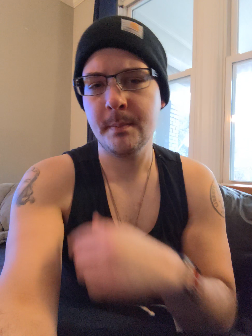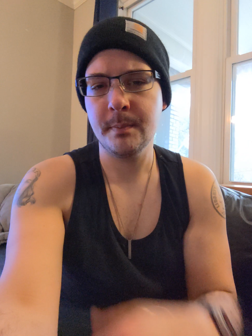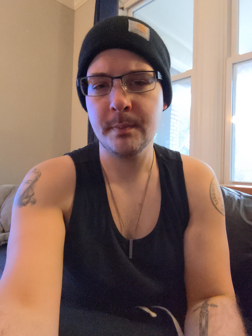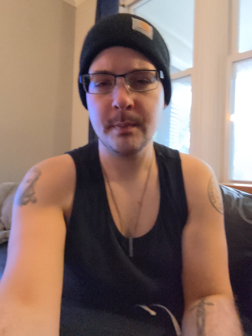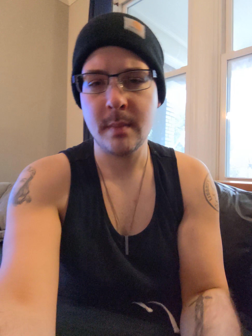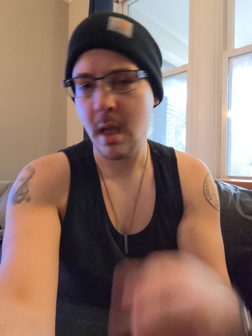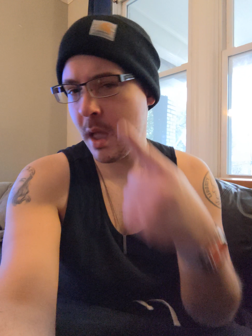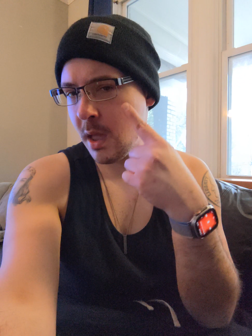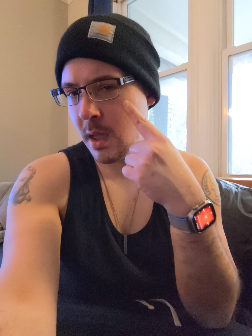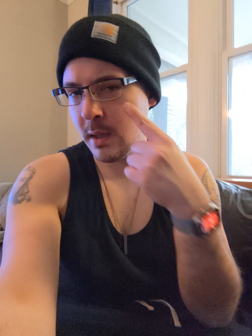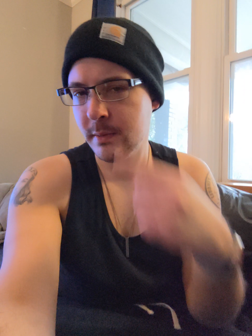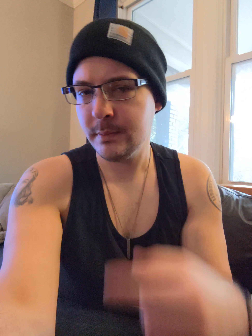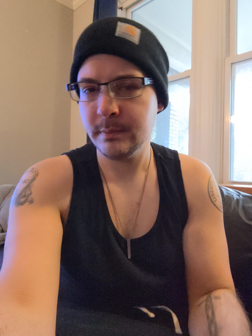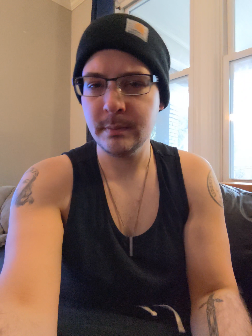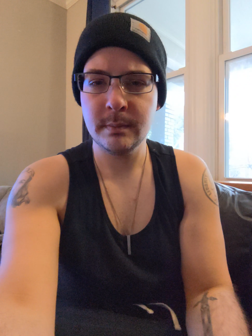eye